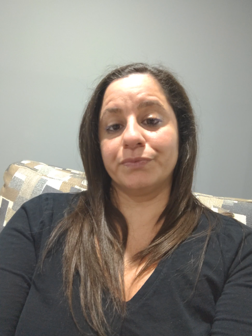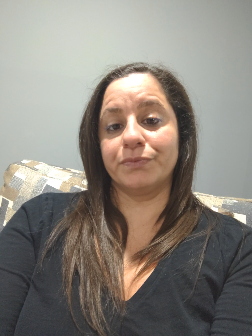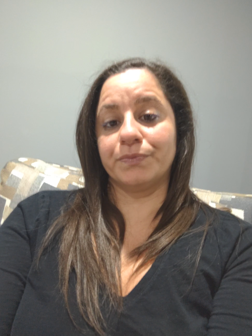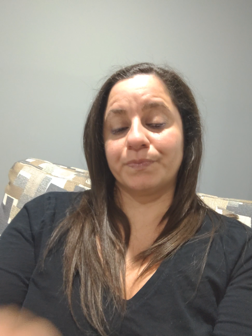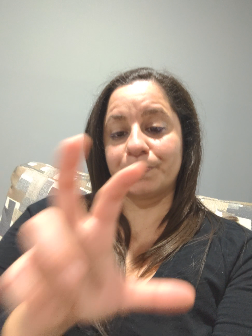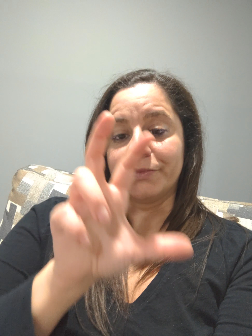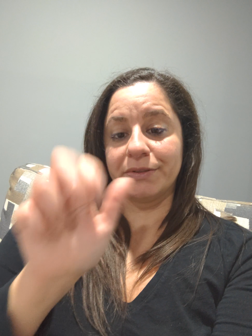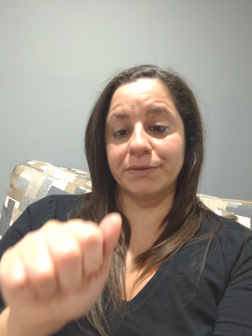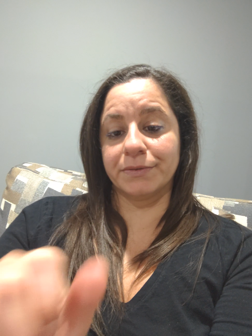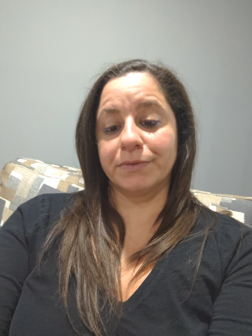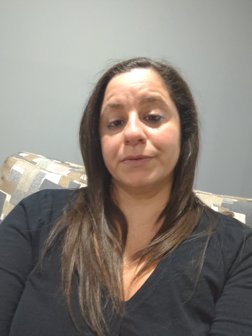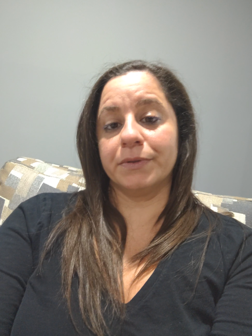pizza